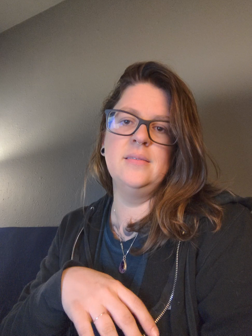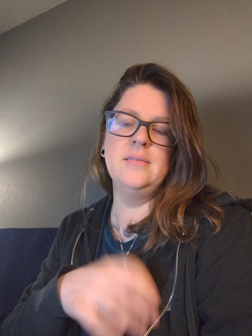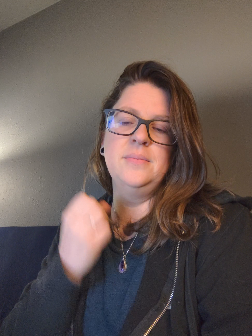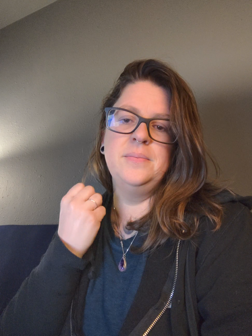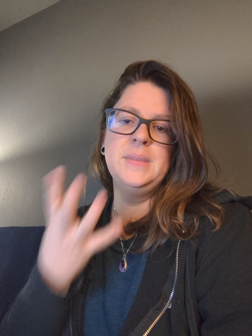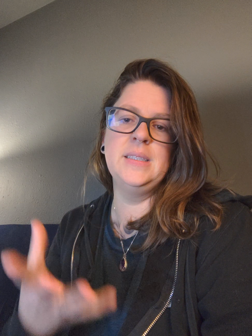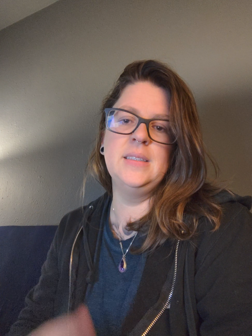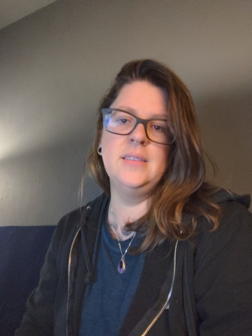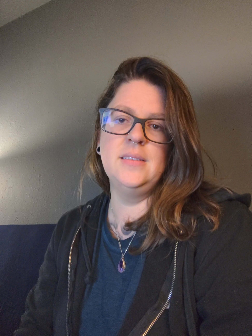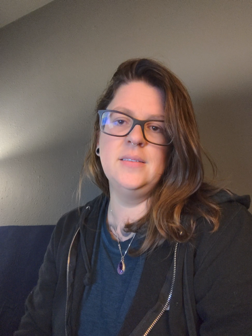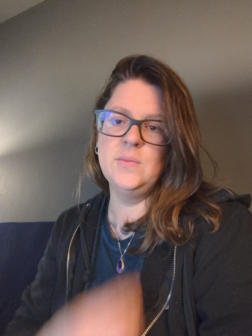many